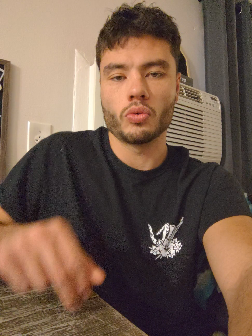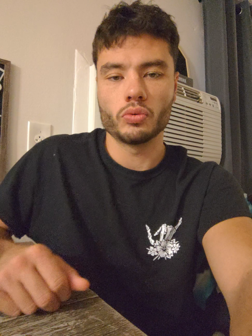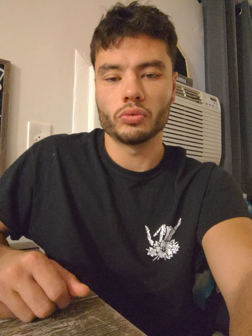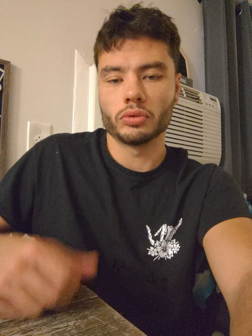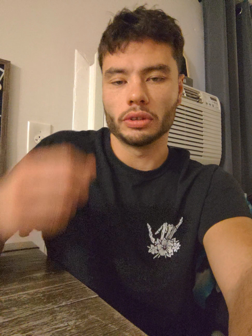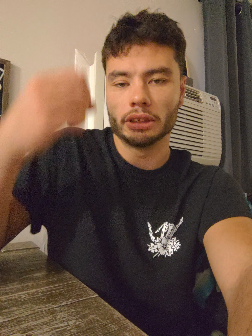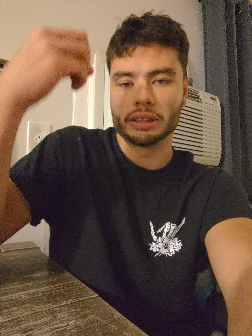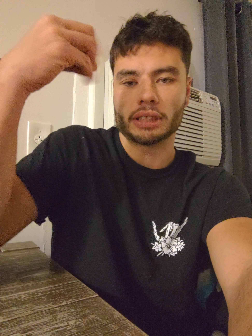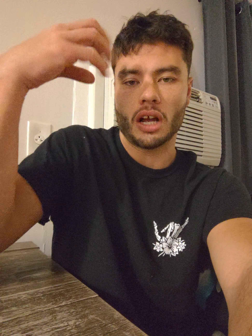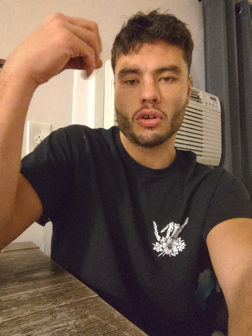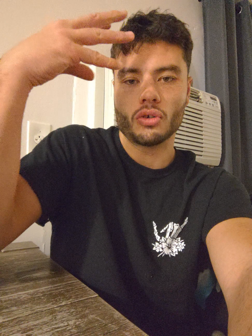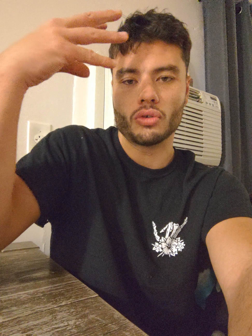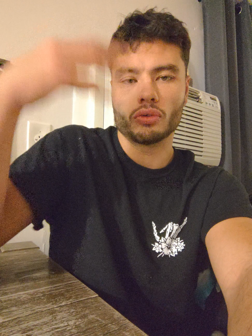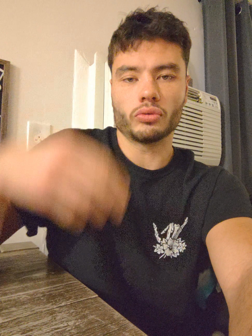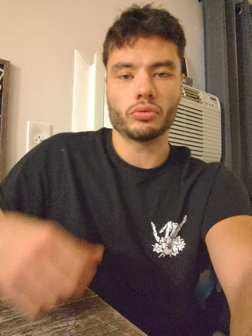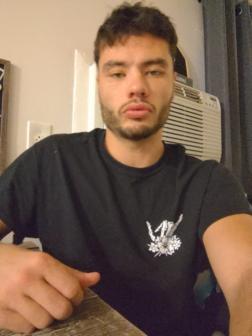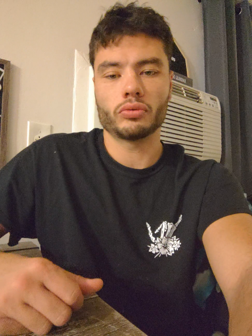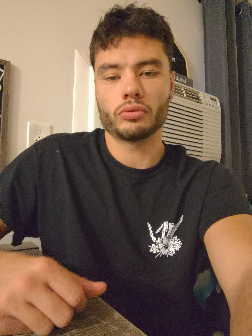shower